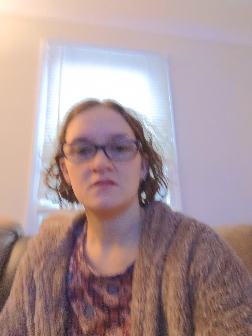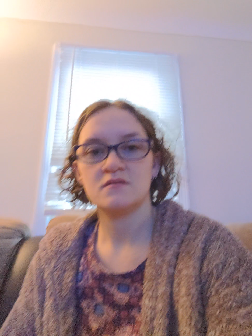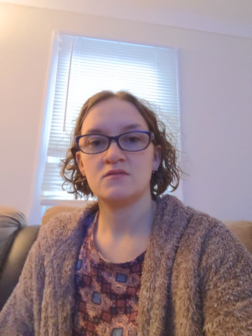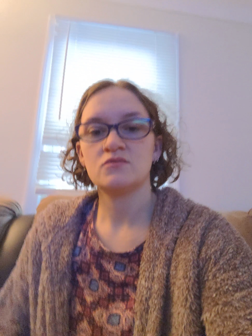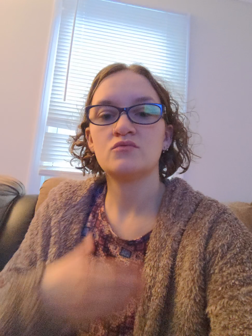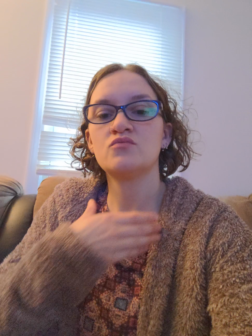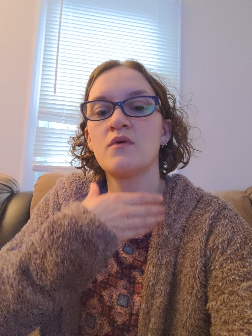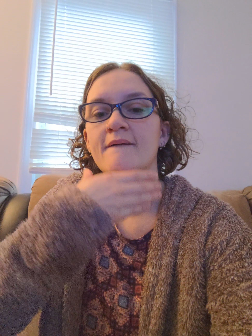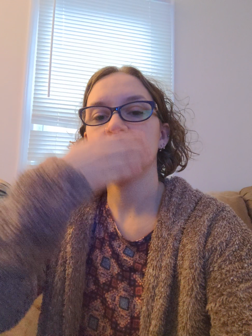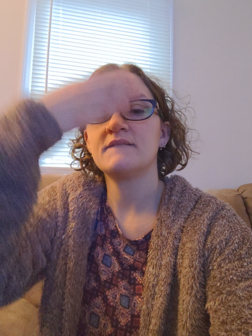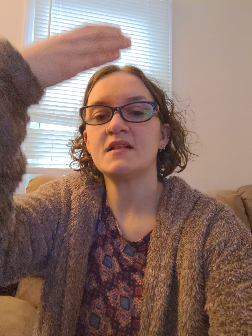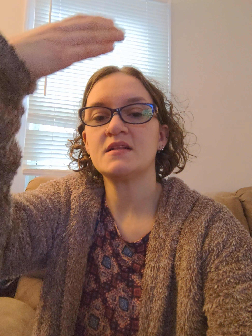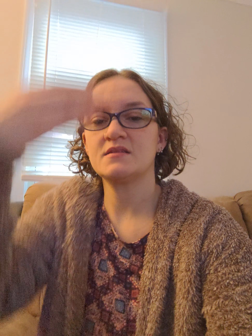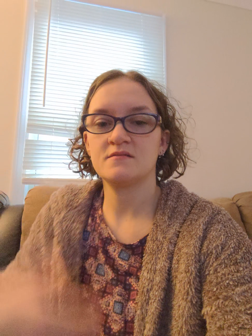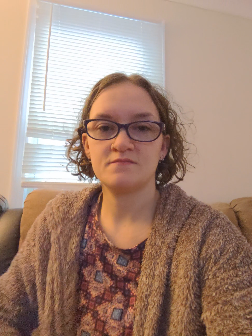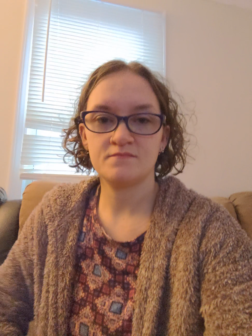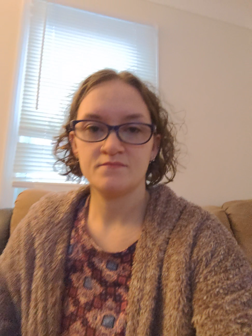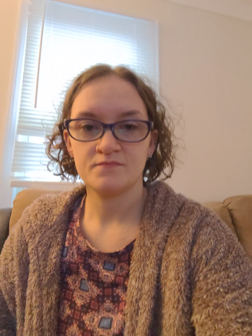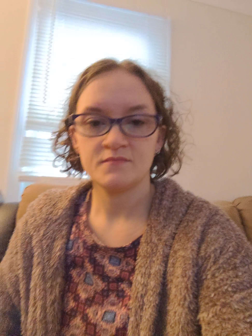giraffe